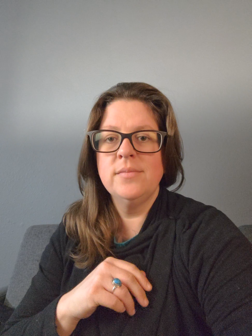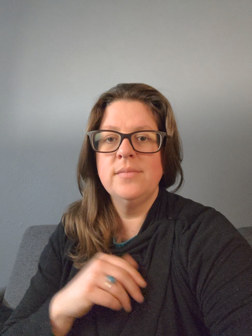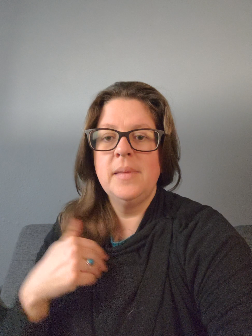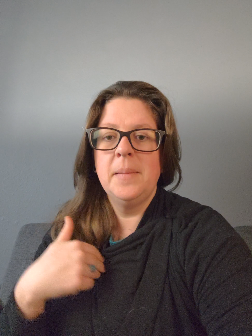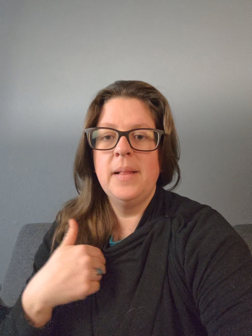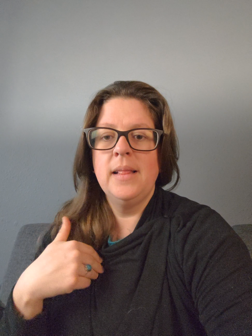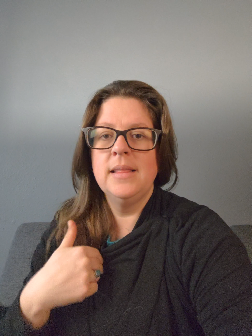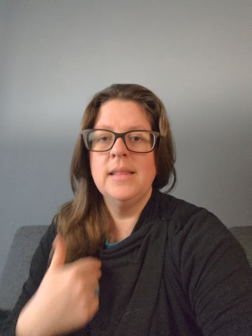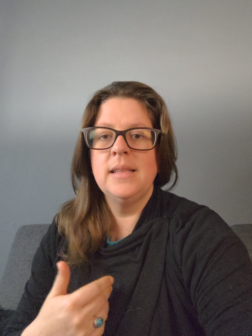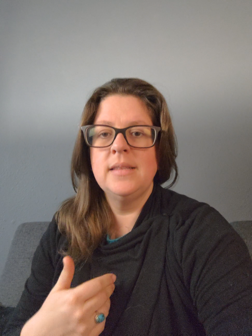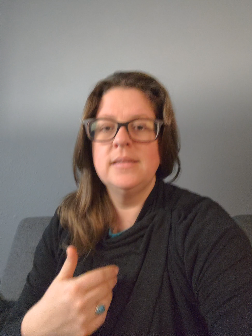animal